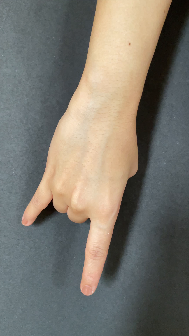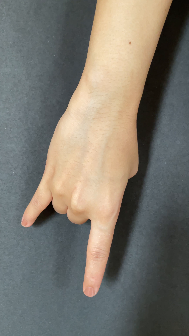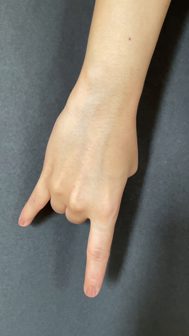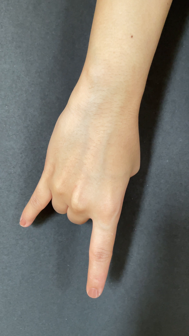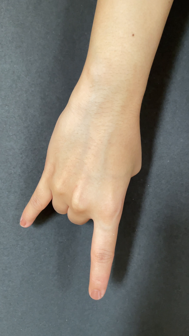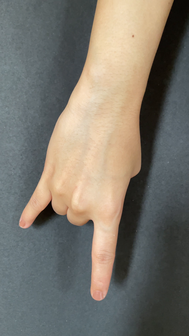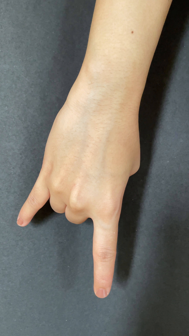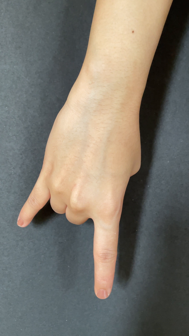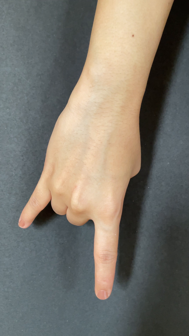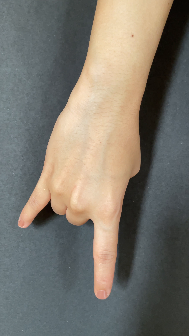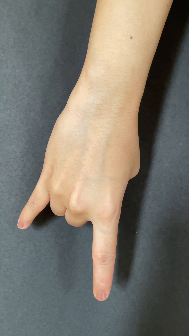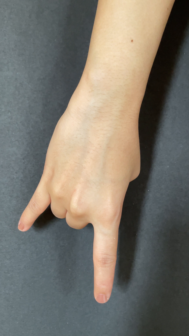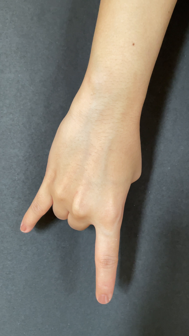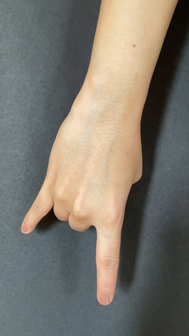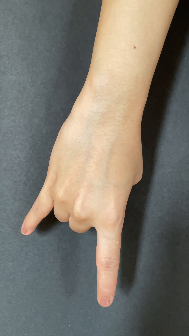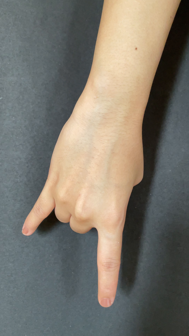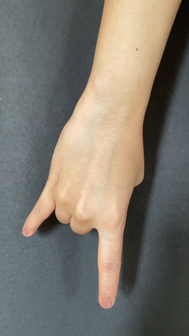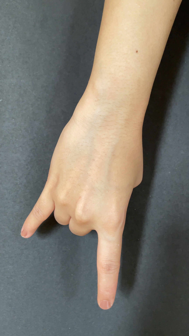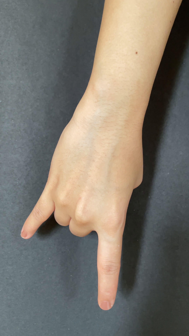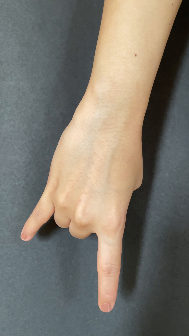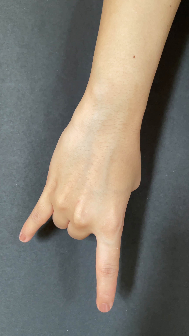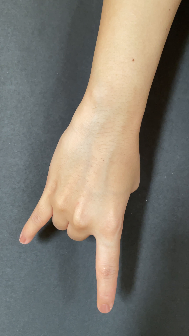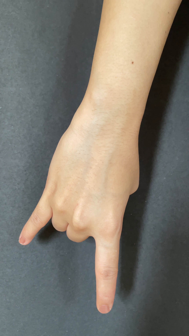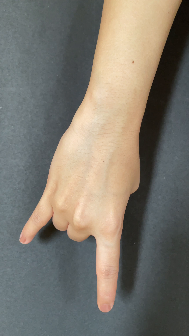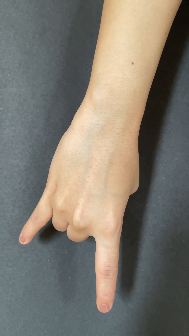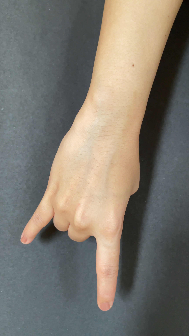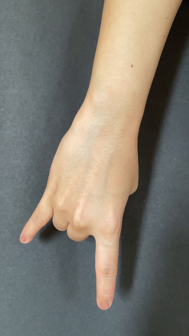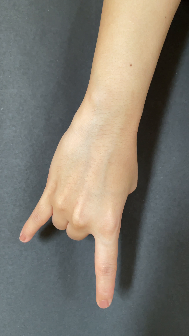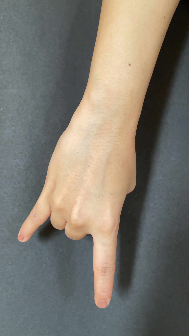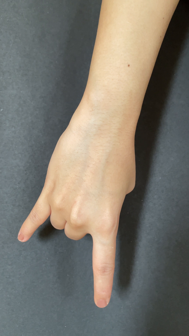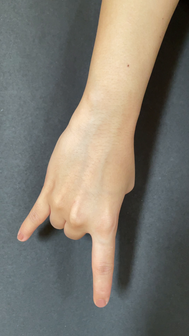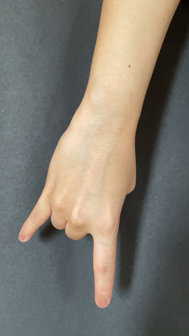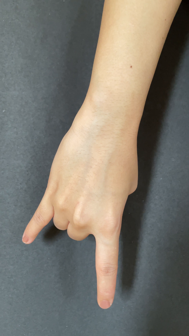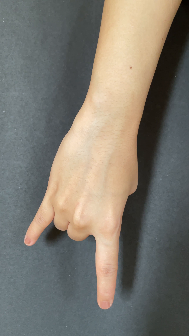फ